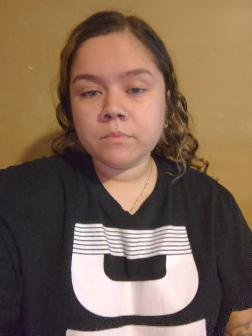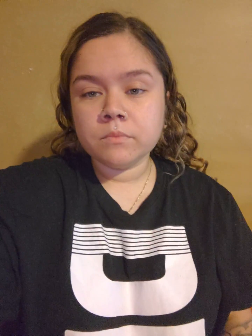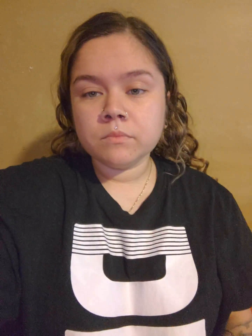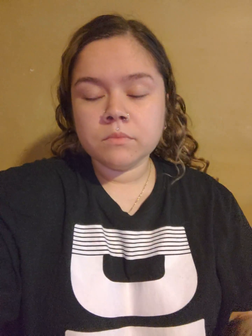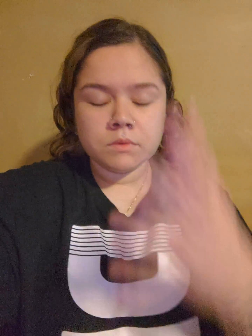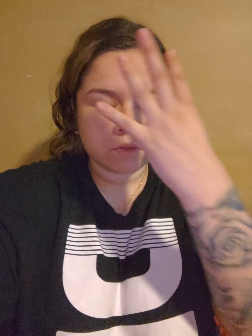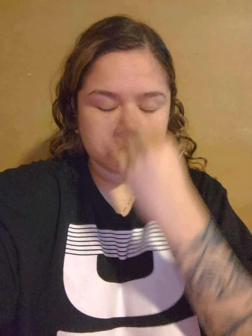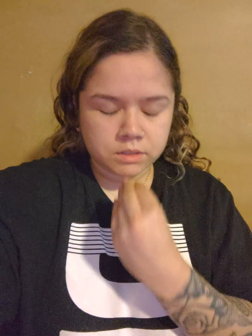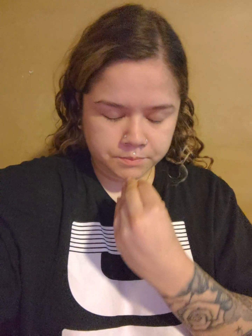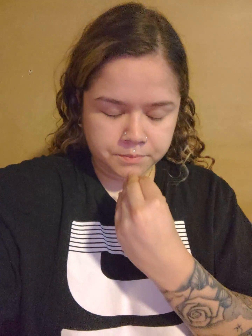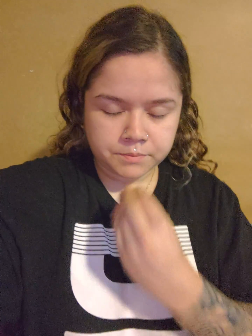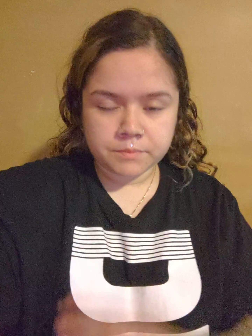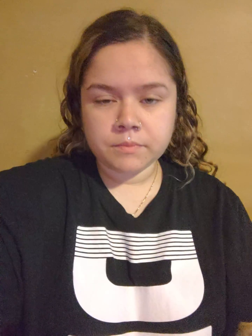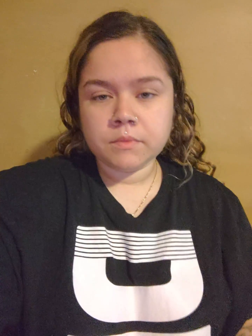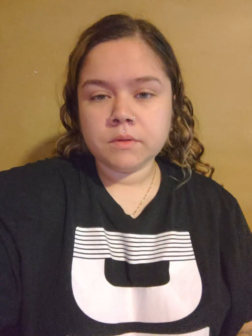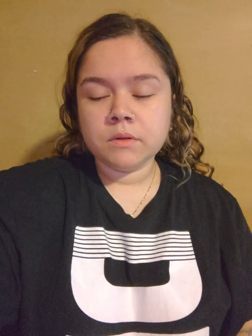asleep